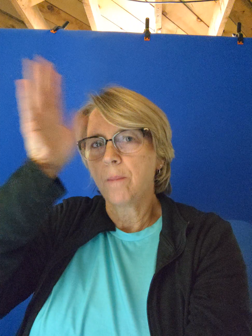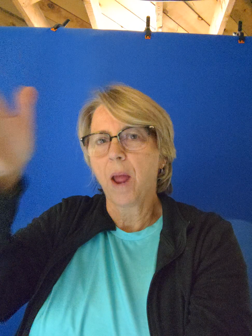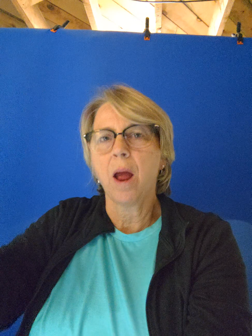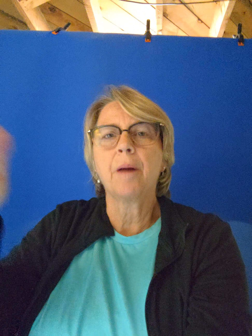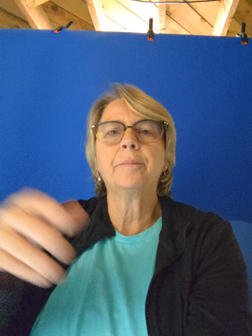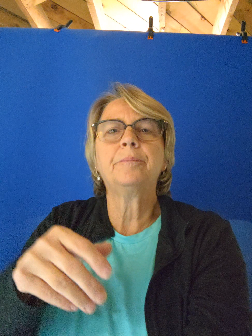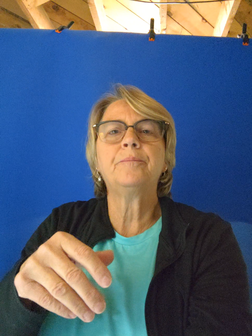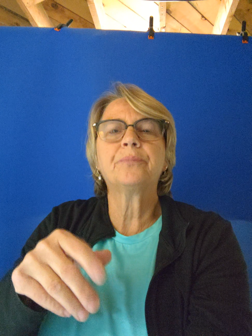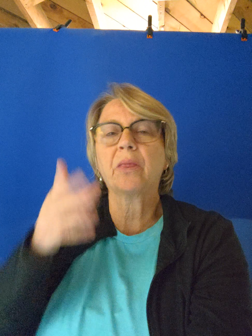grandpa